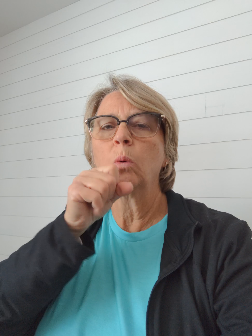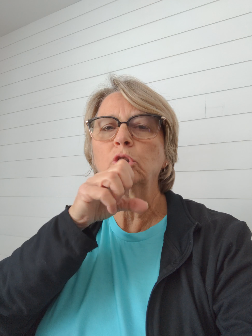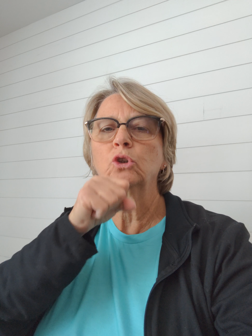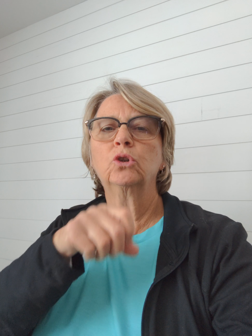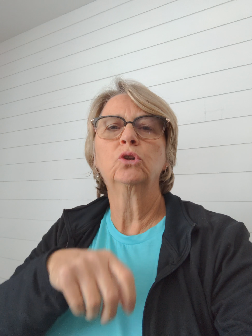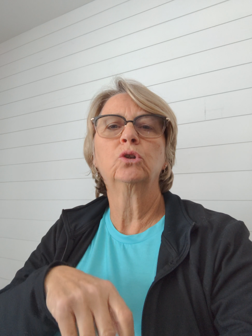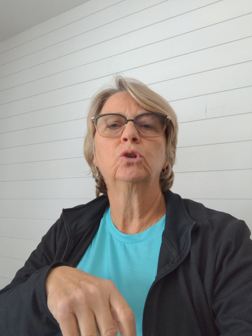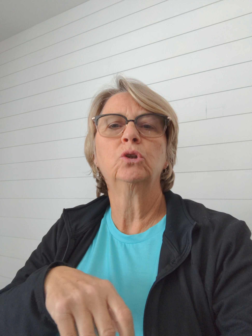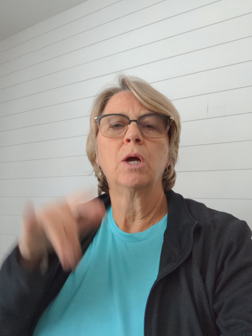orange